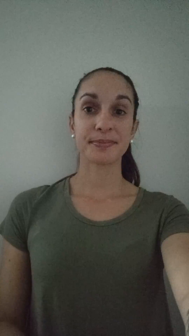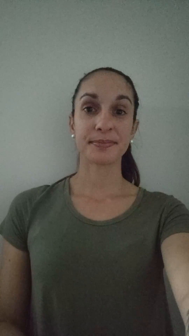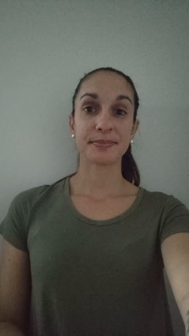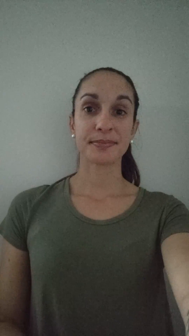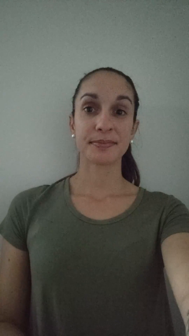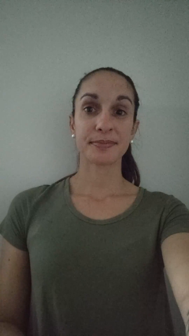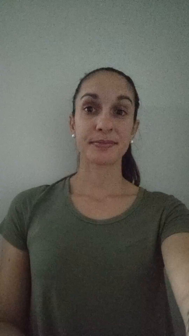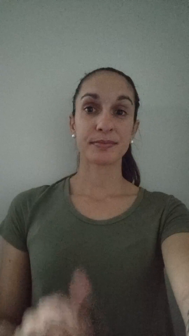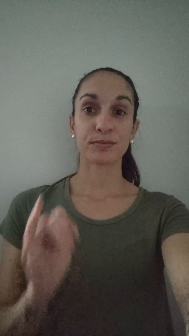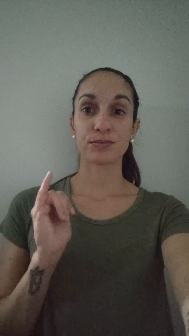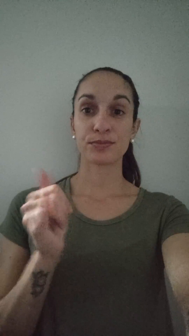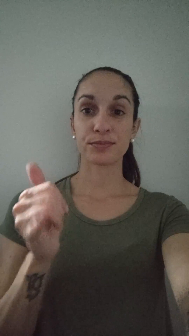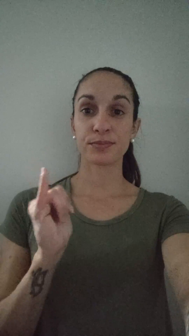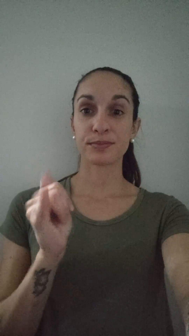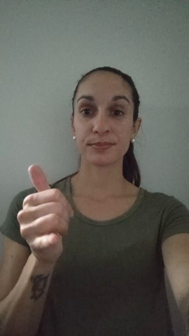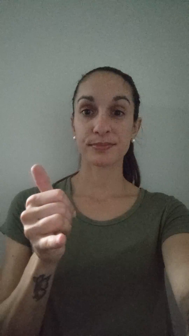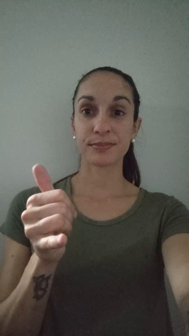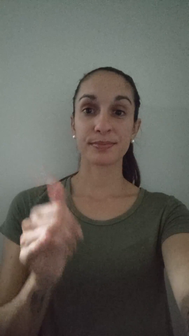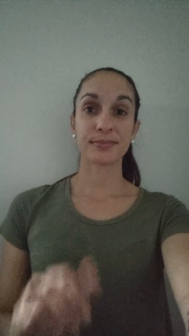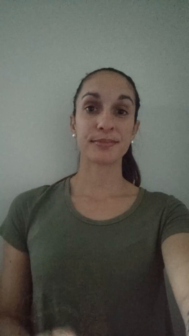rocking chair